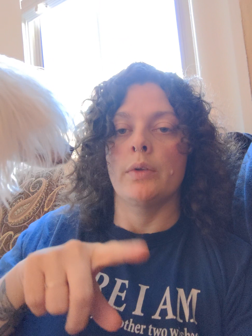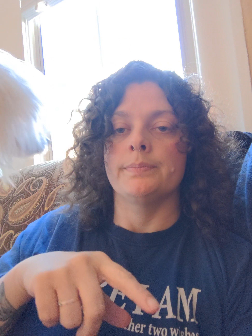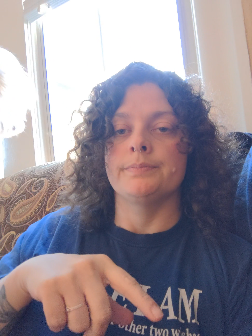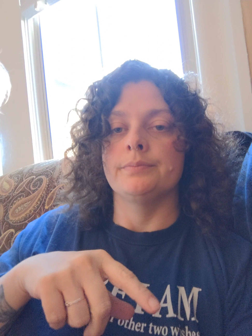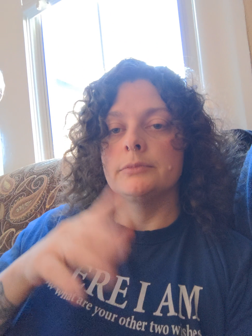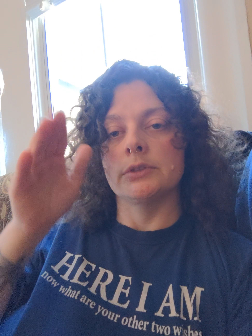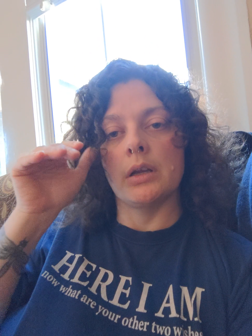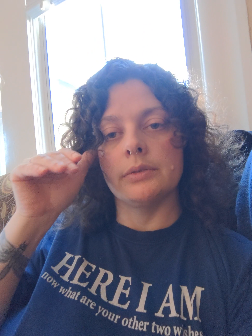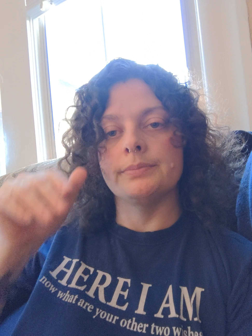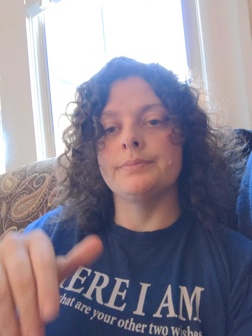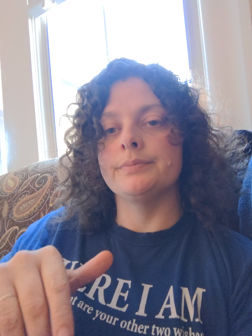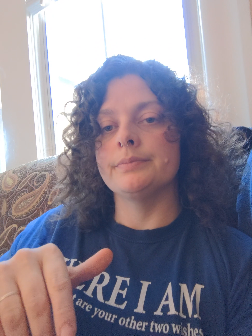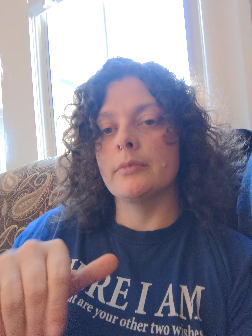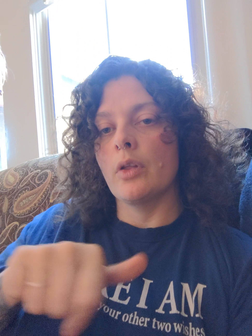donkey